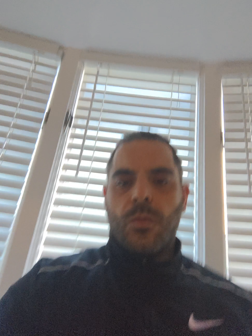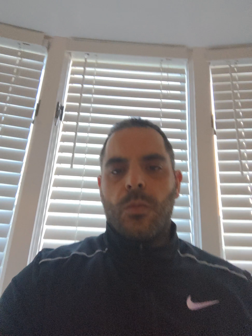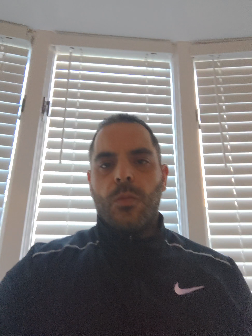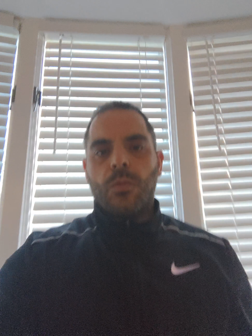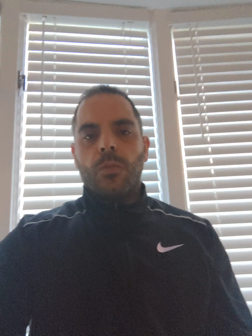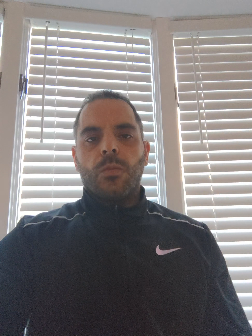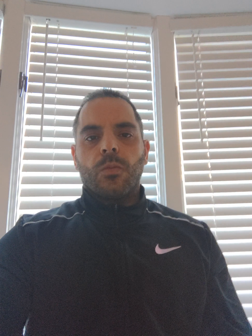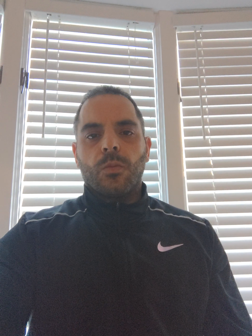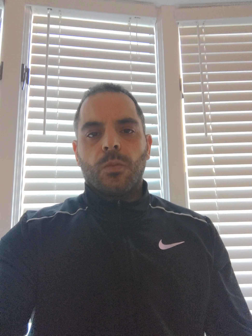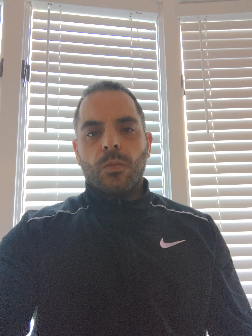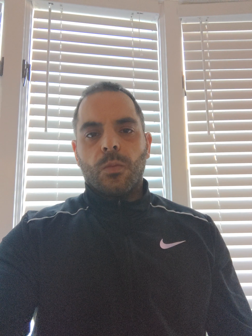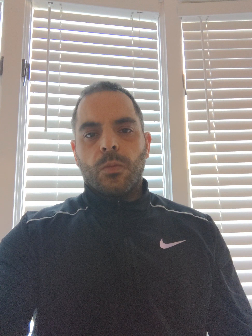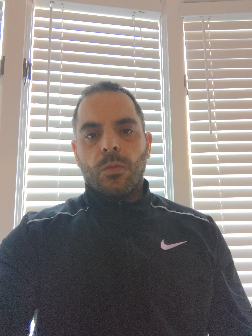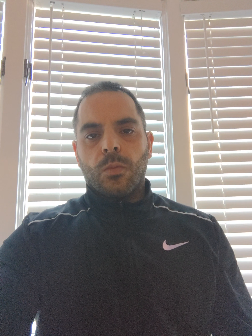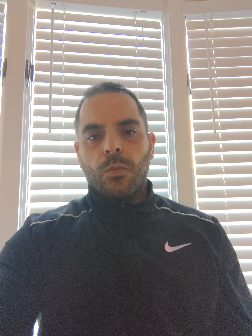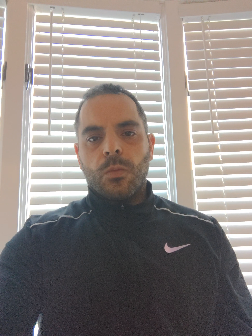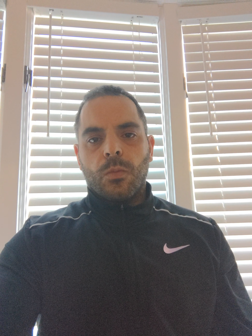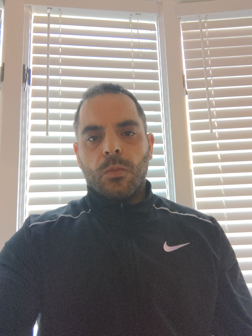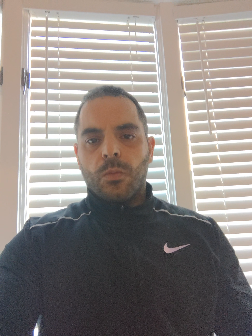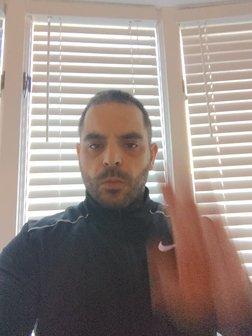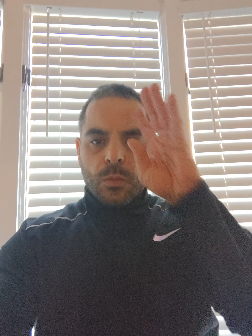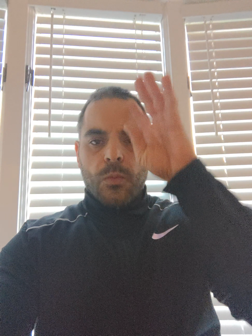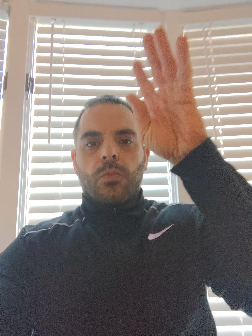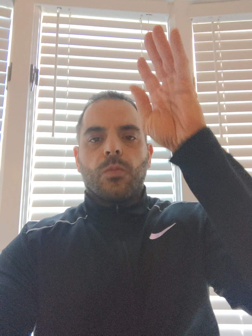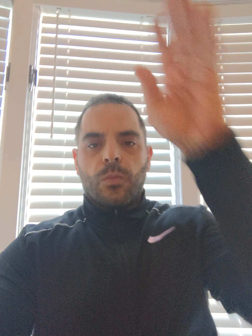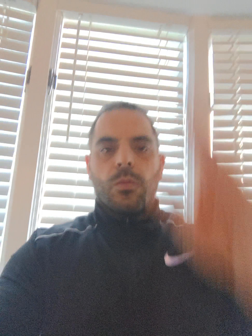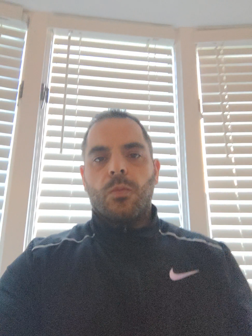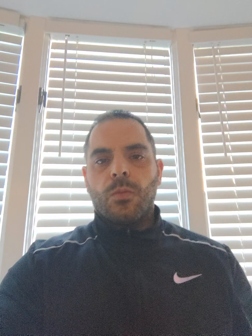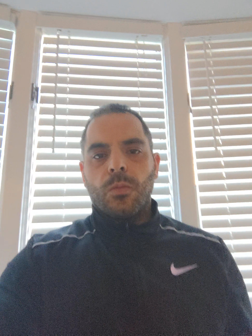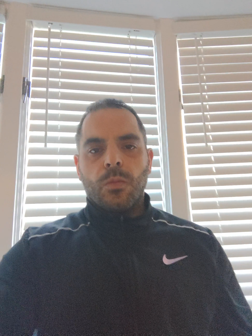pretend